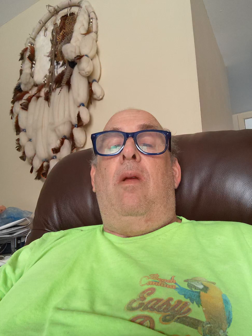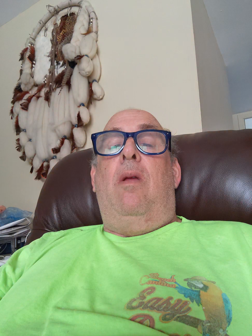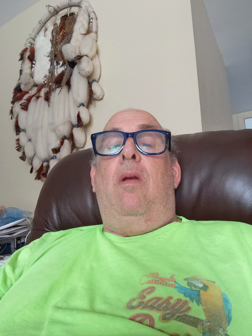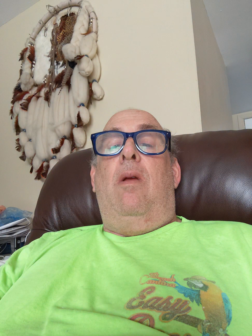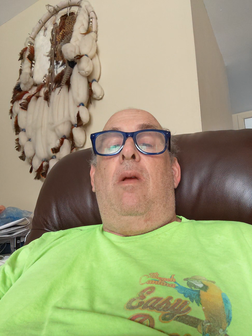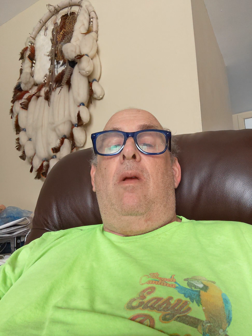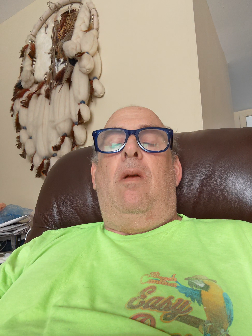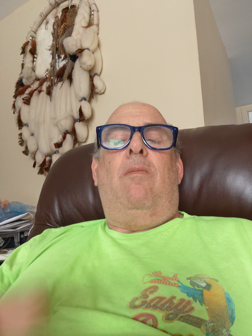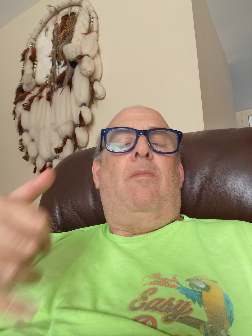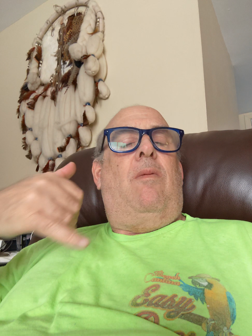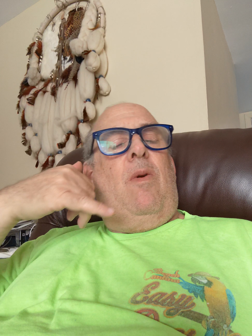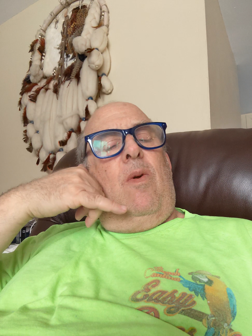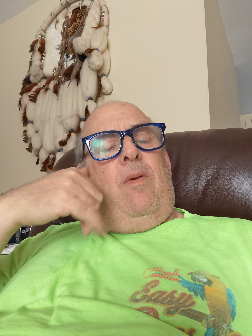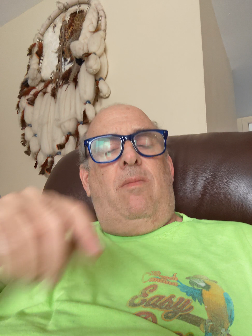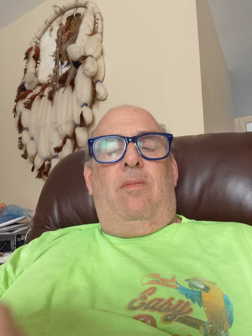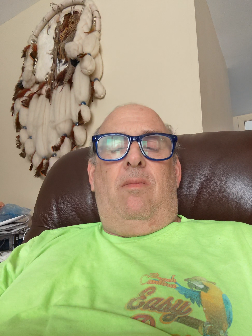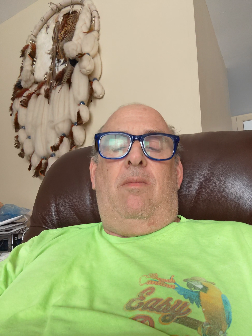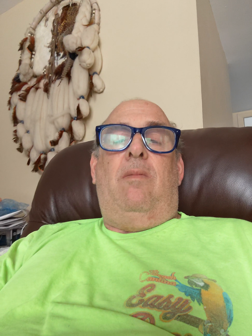call on the phone